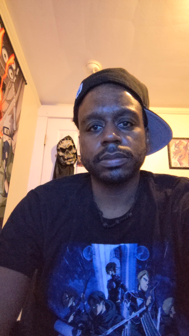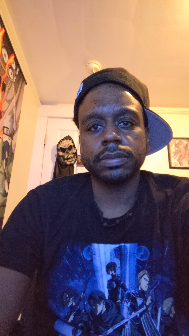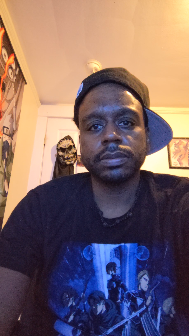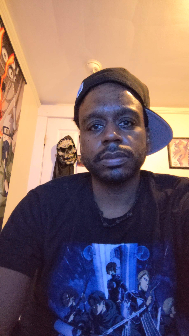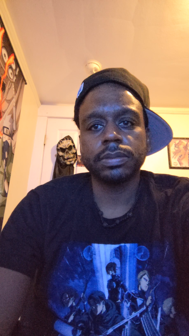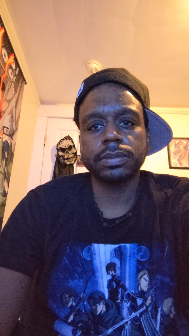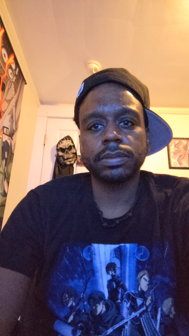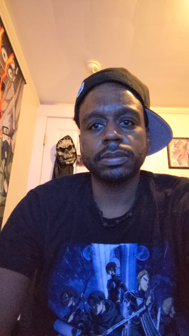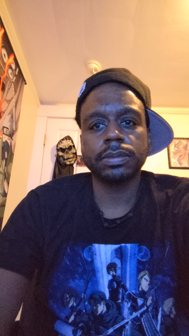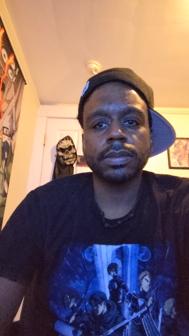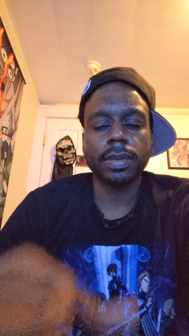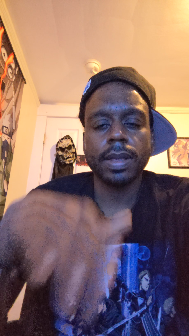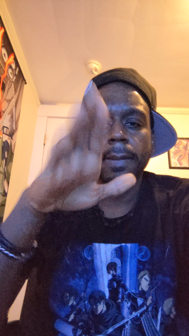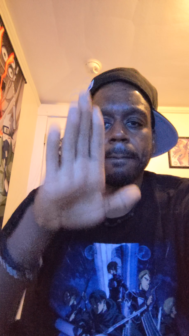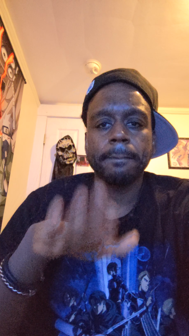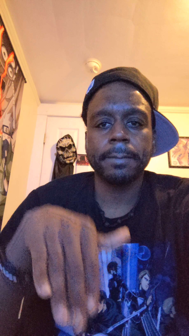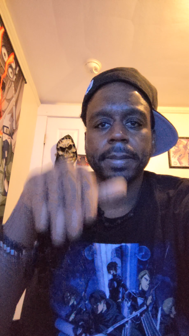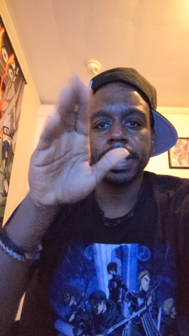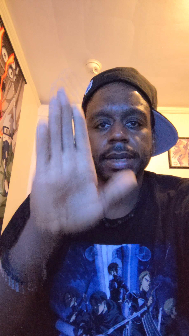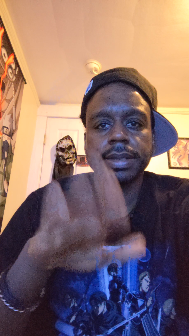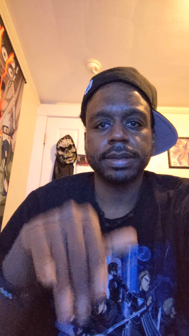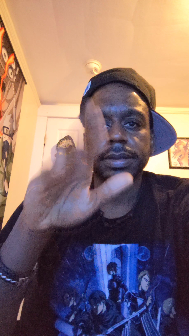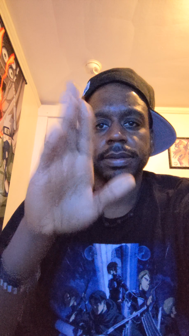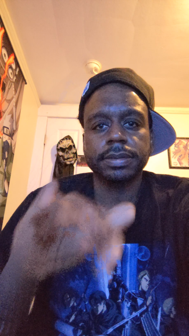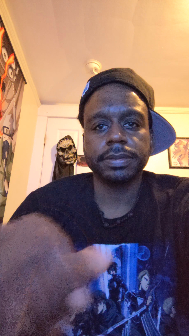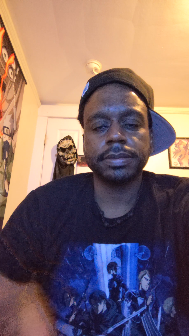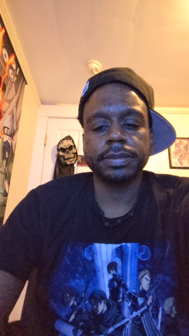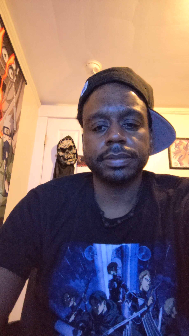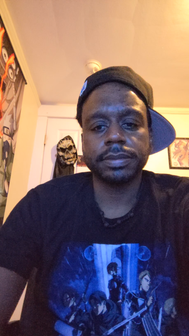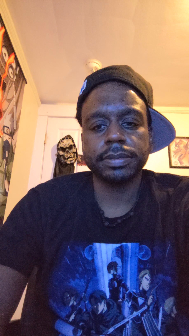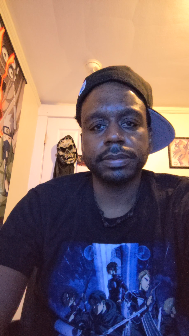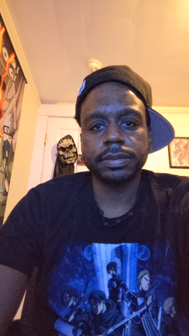paint